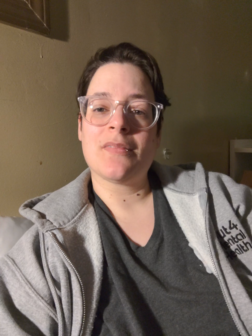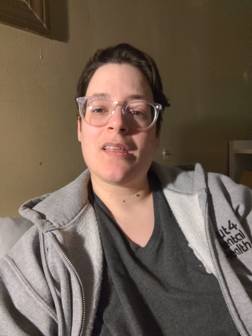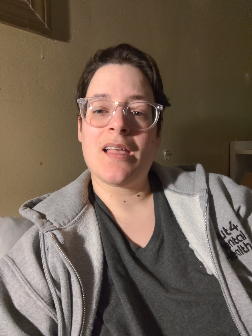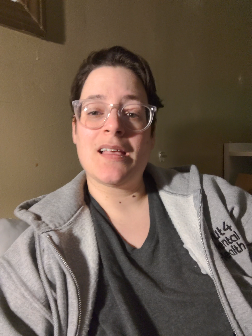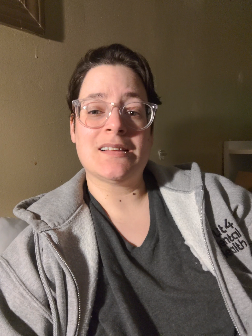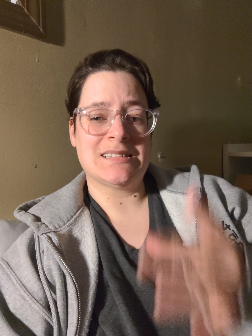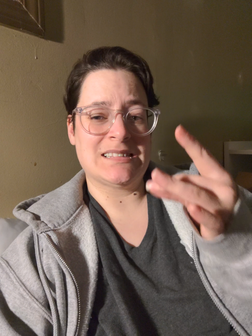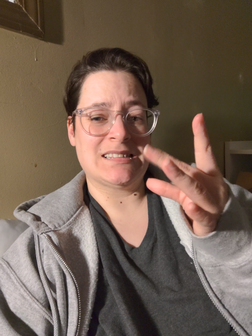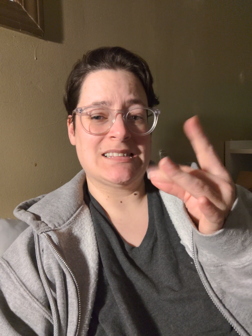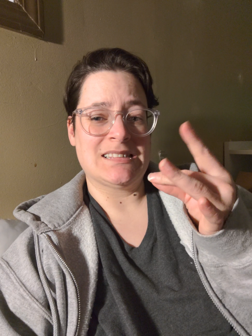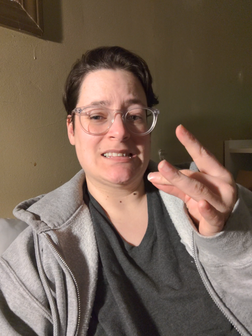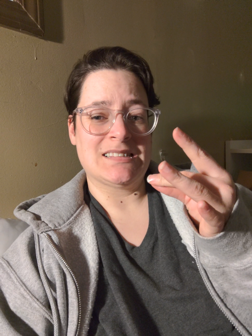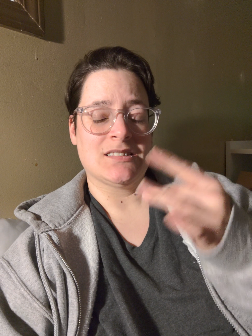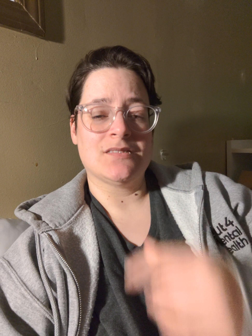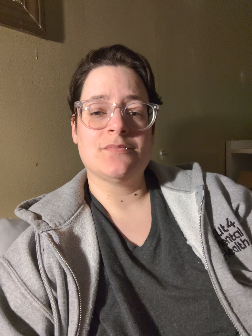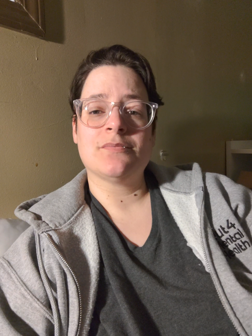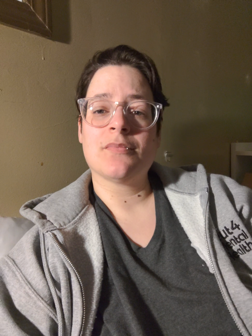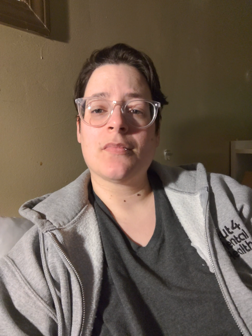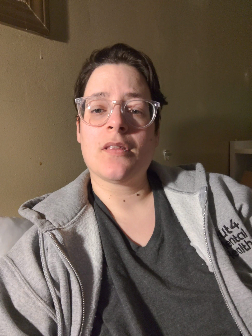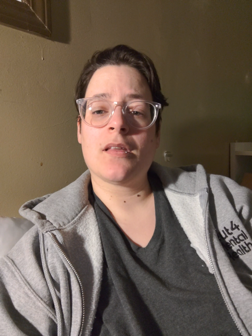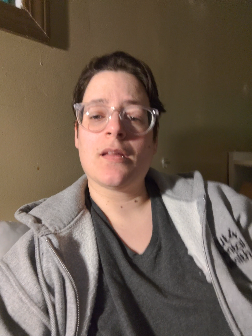sticky